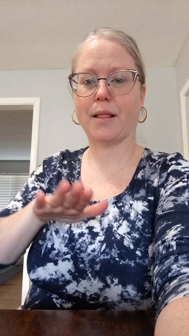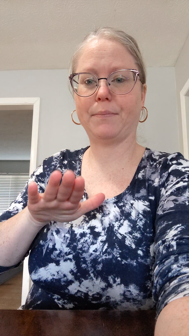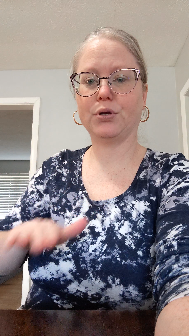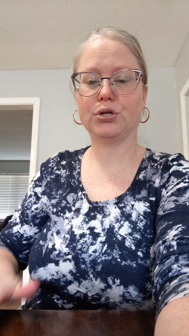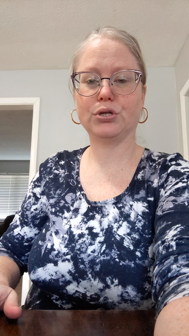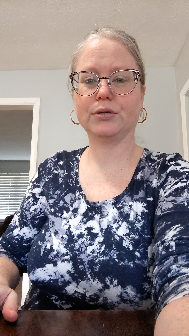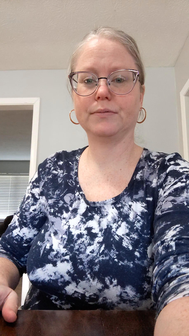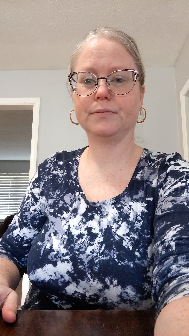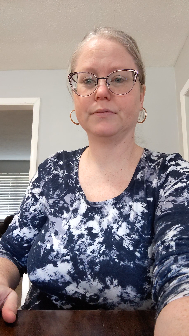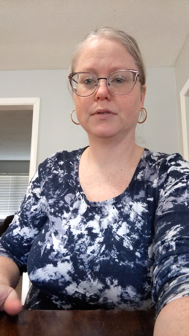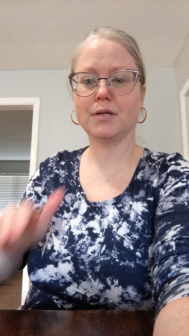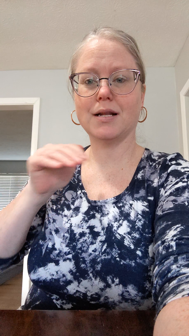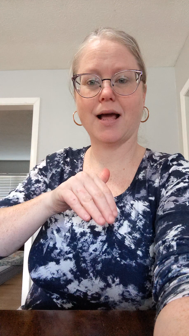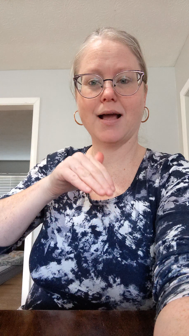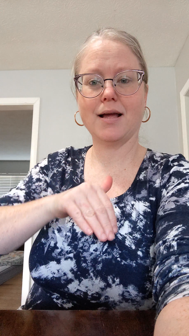night night